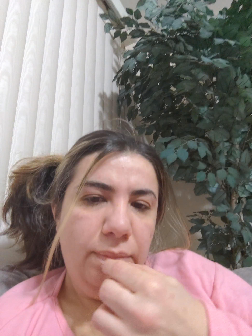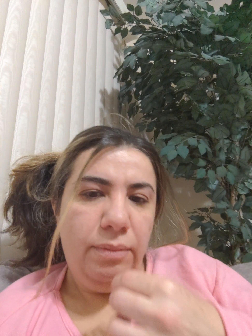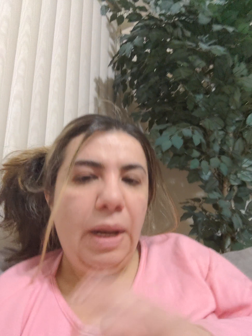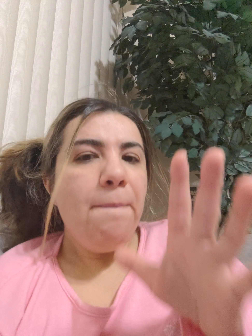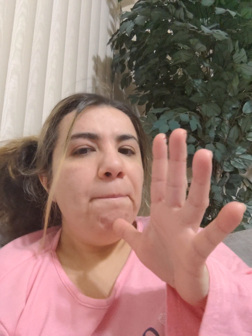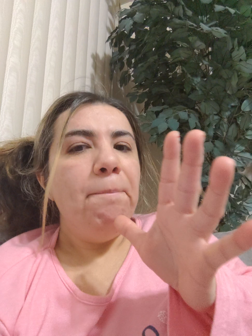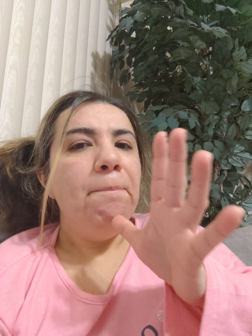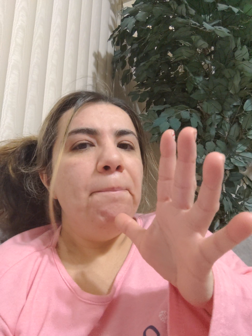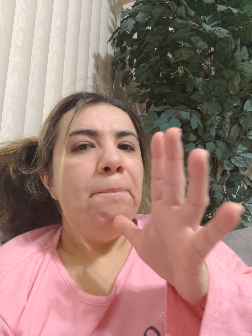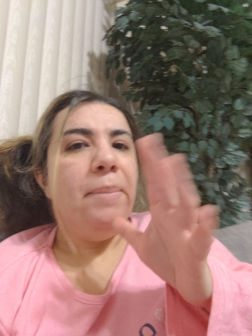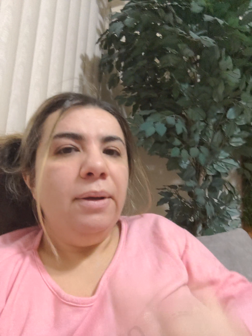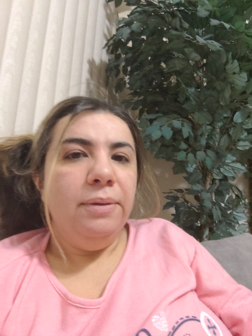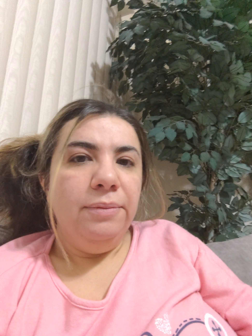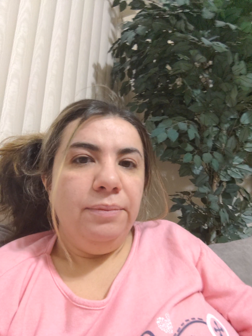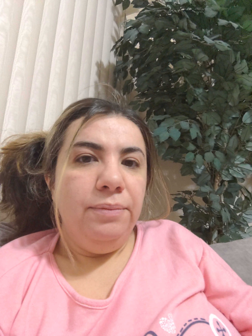mom